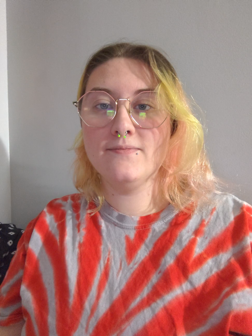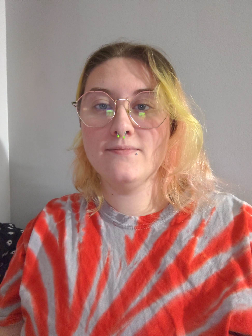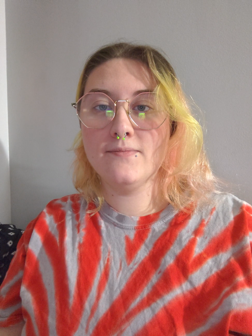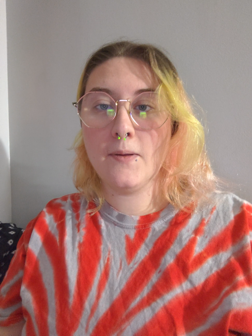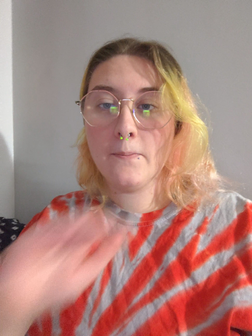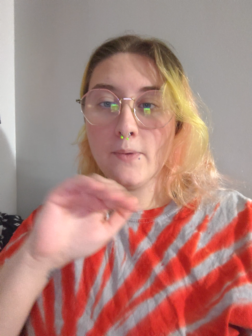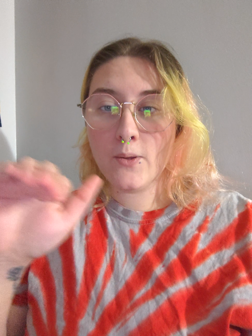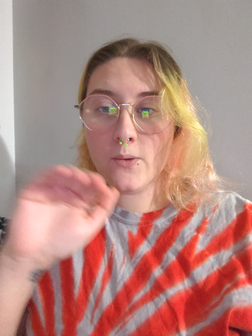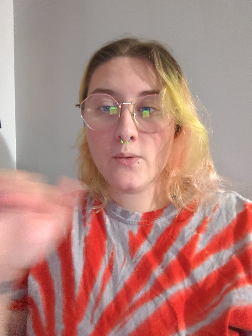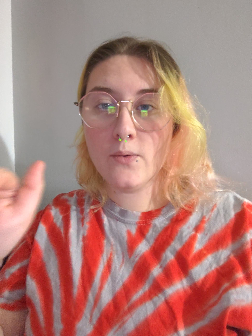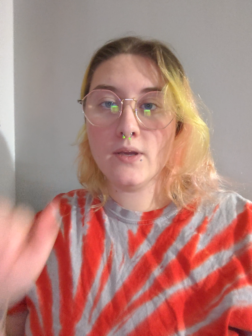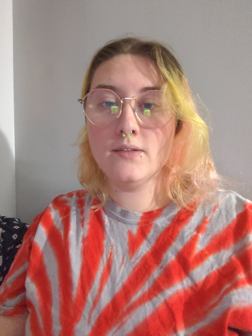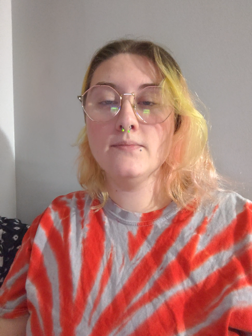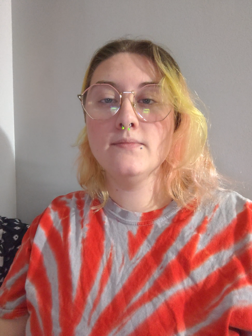pool